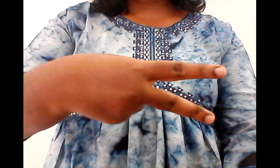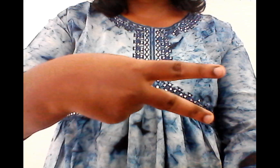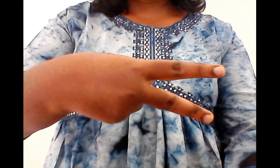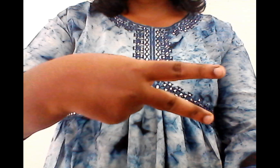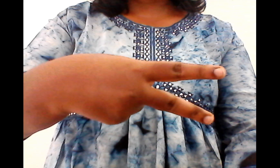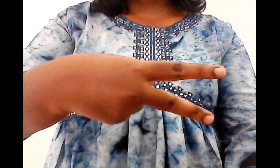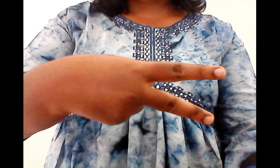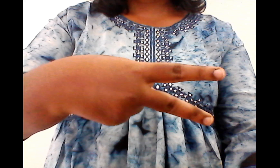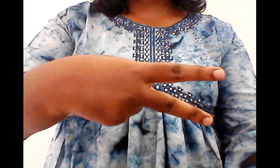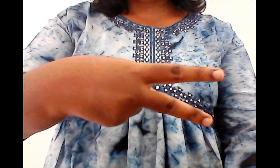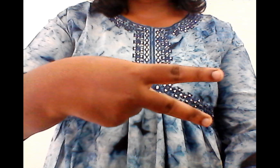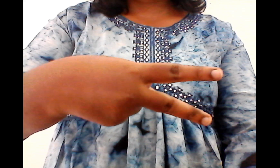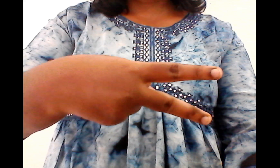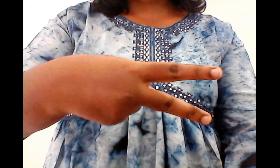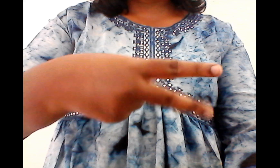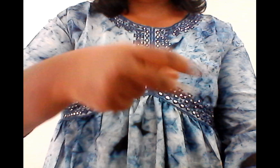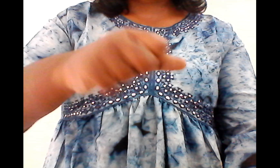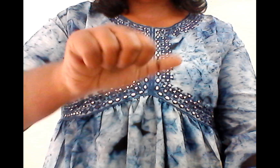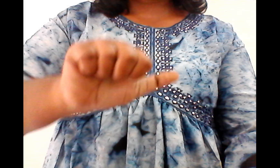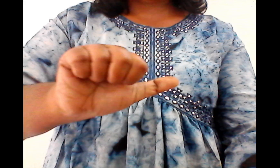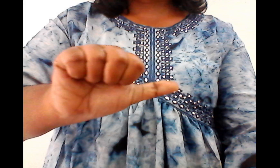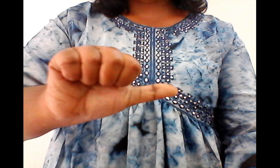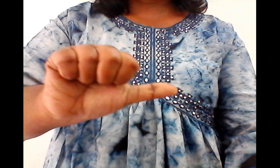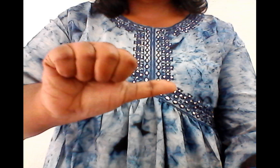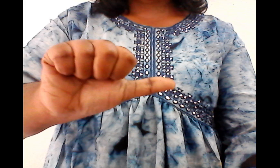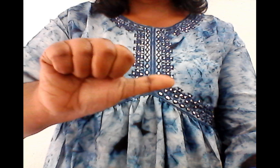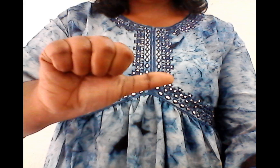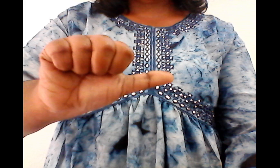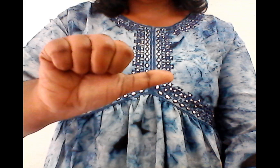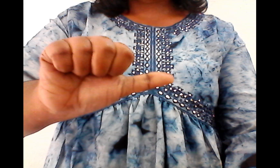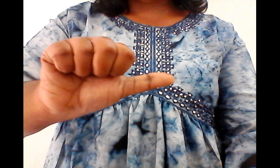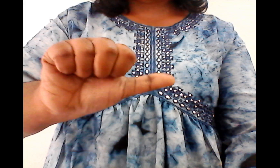ഐ